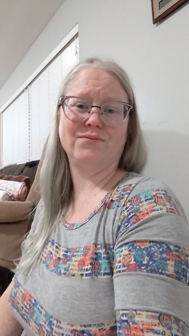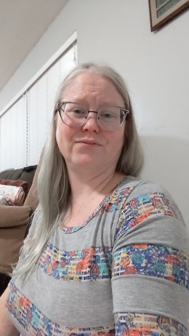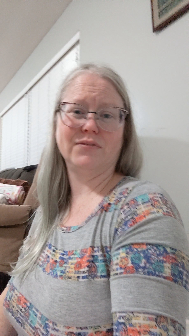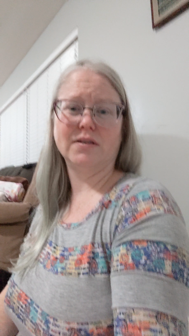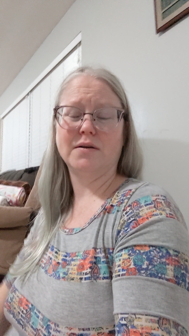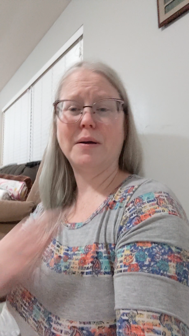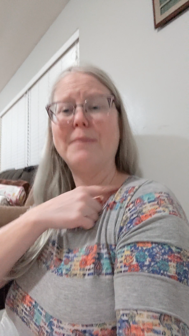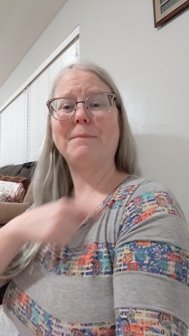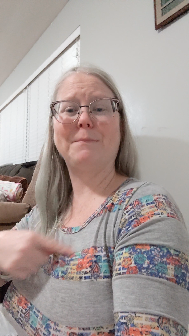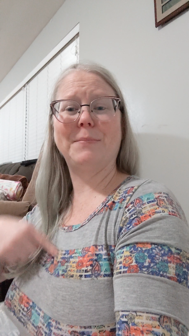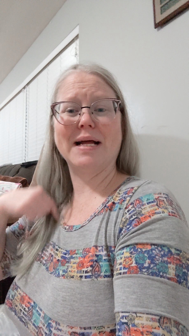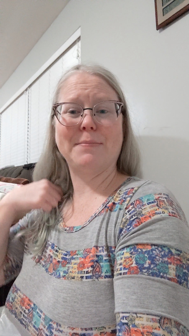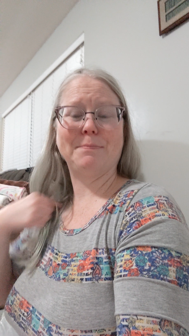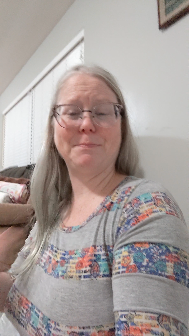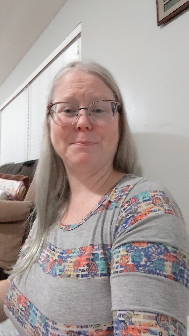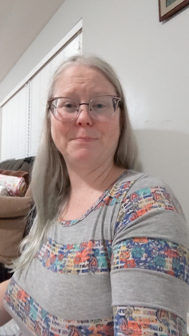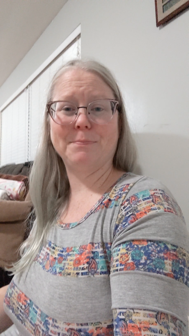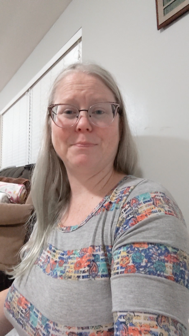bib